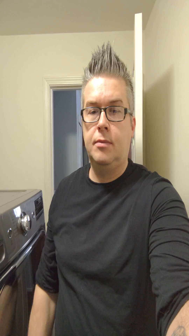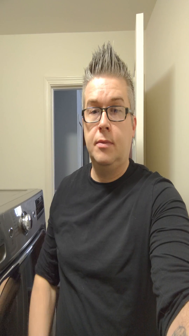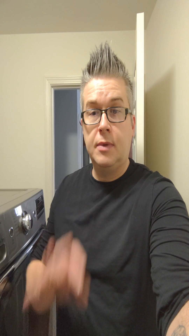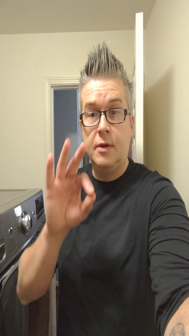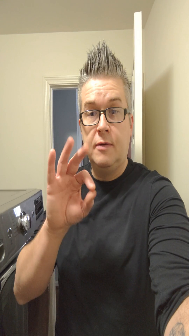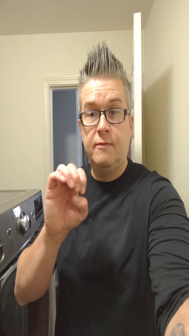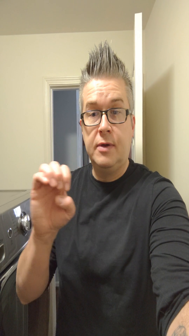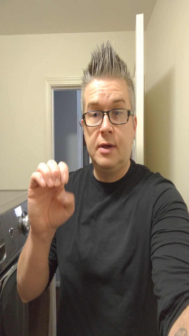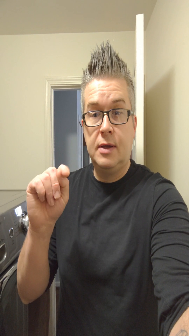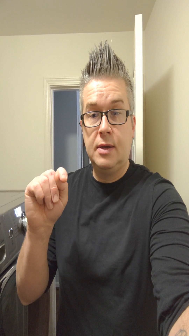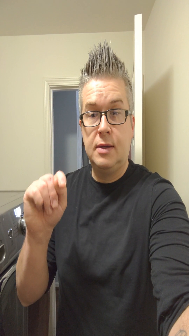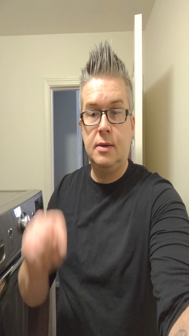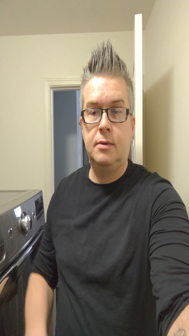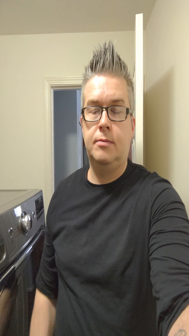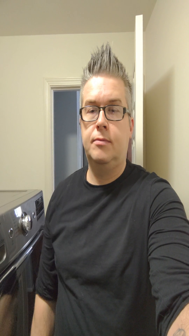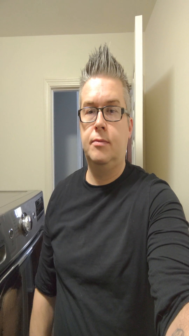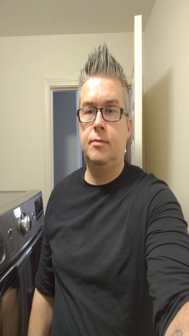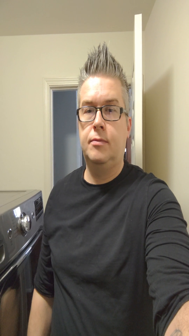feet